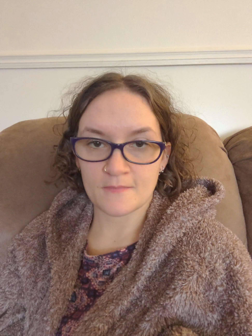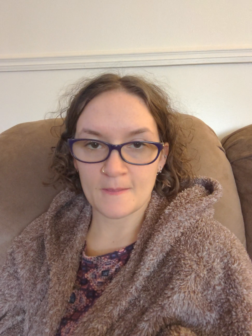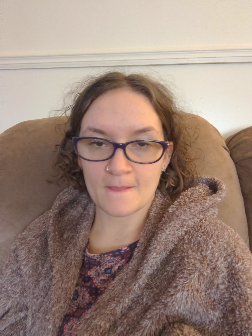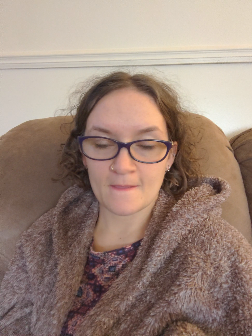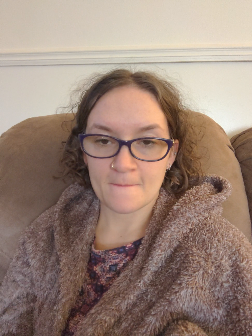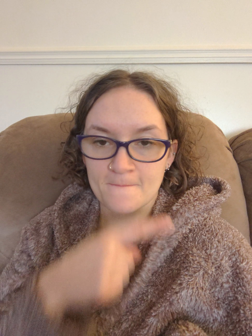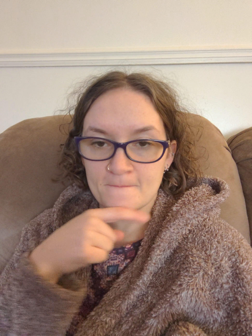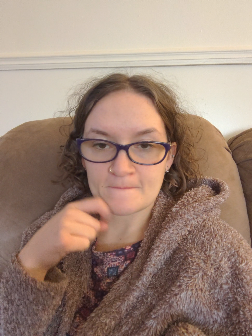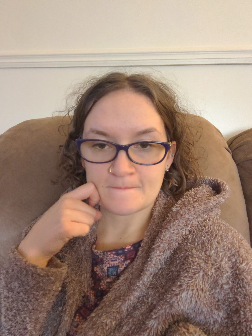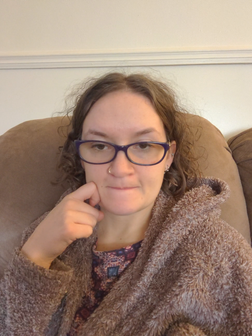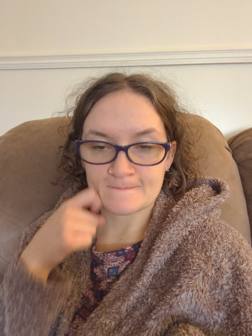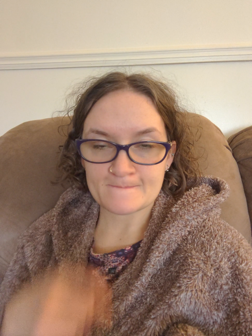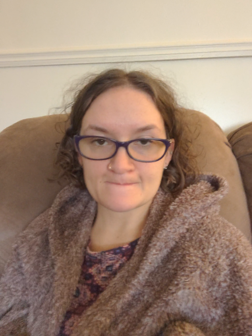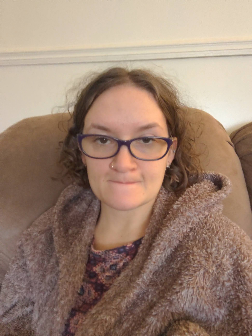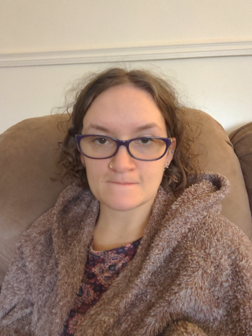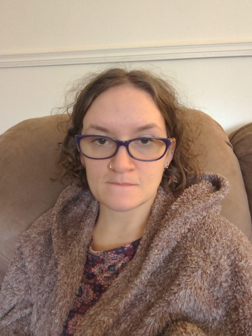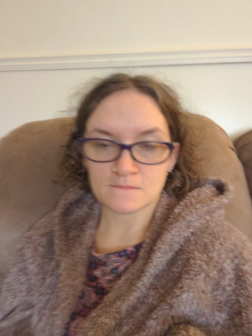dry